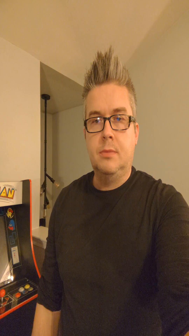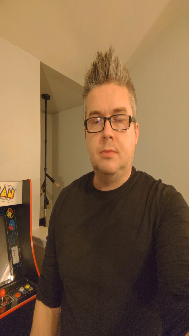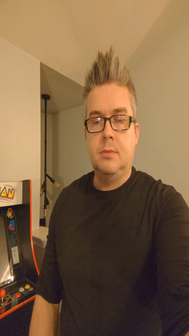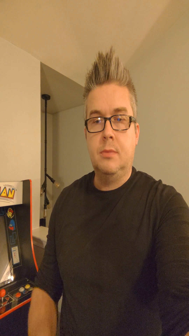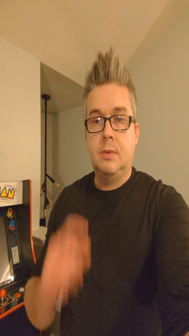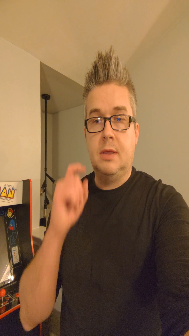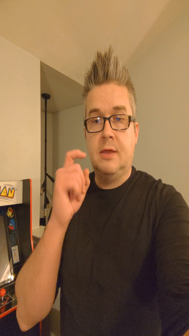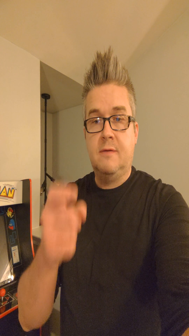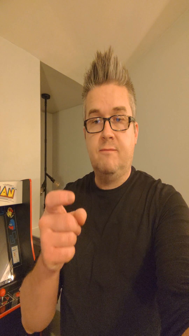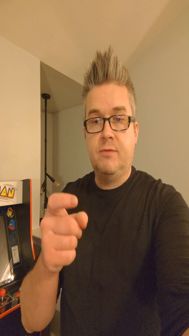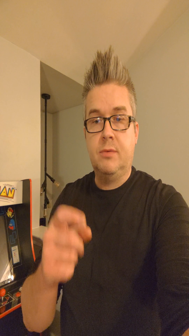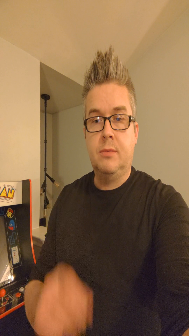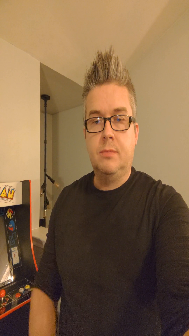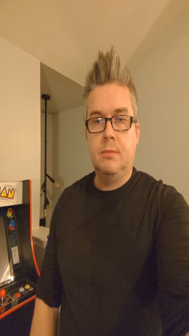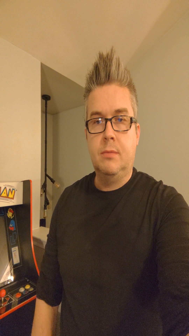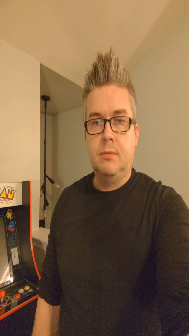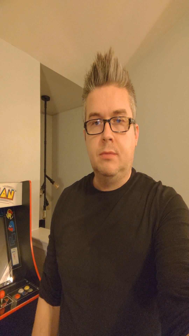gift